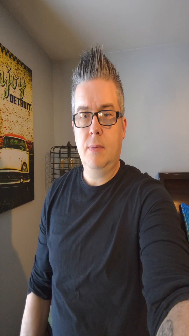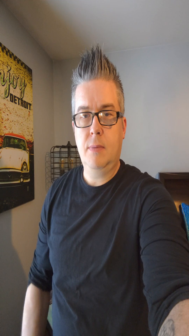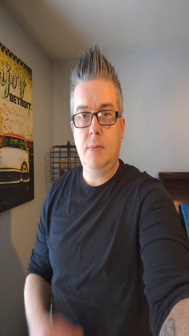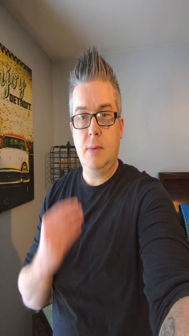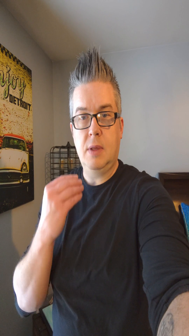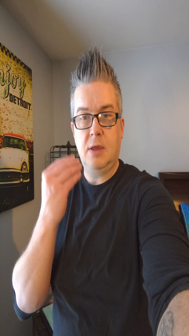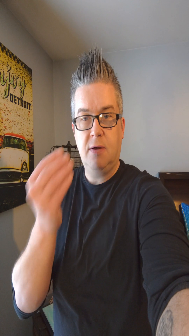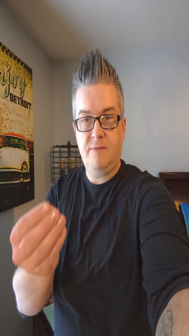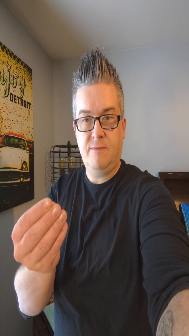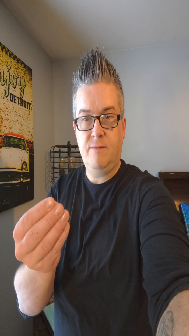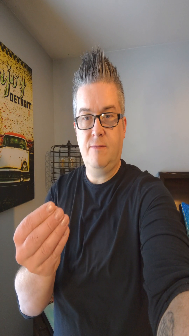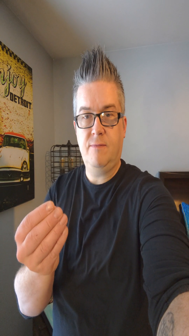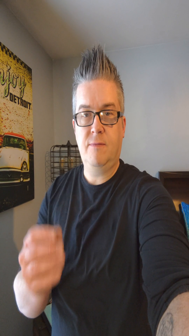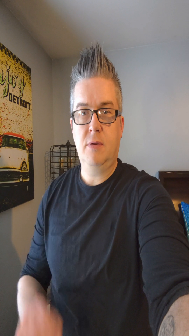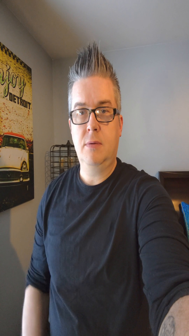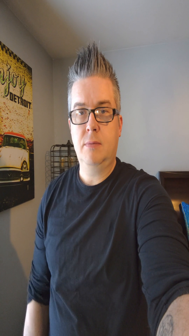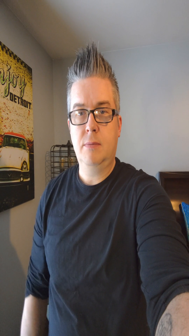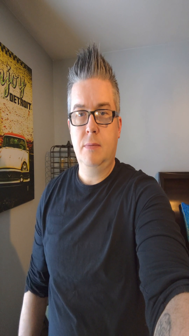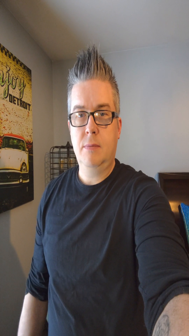give